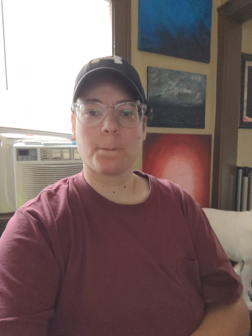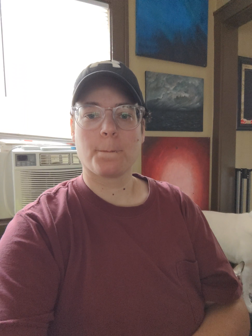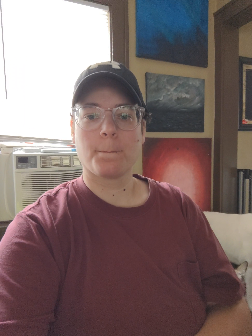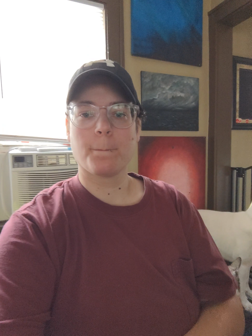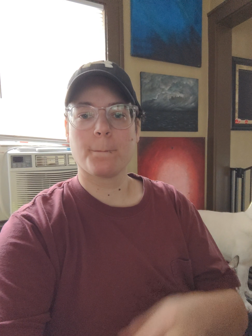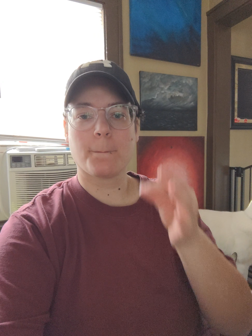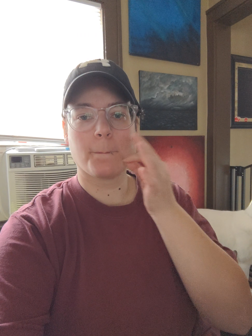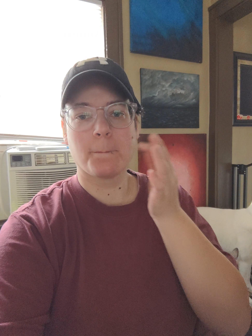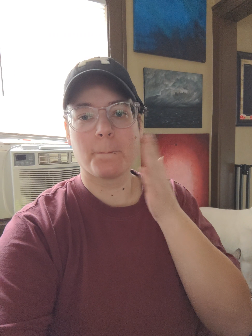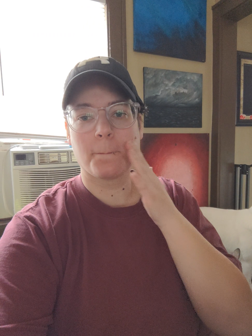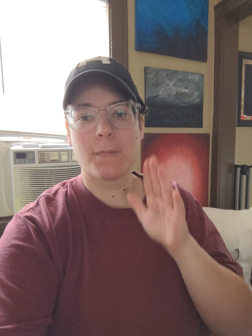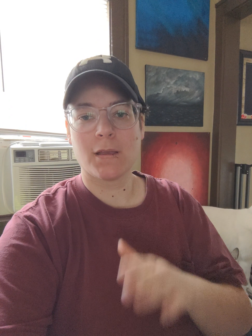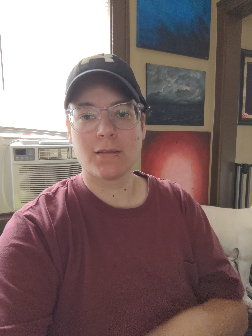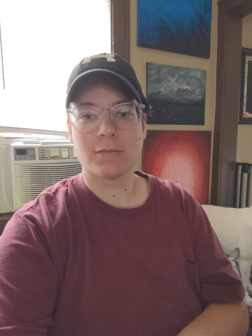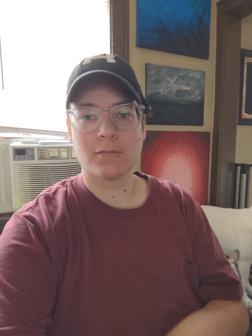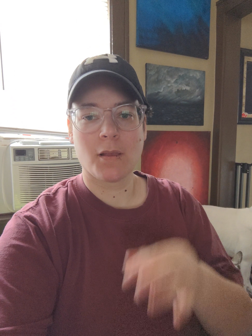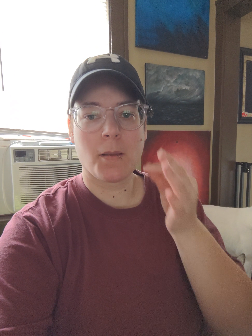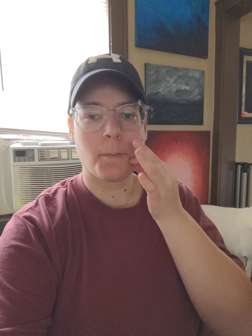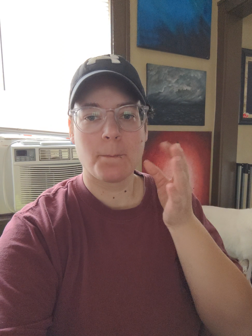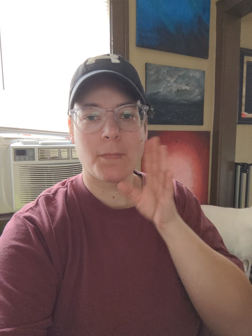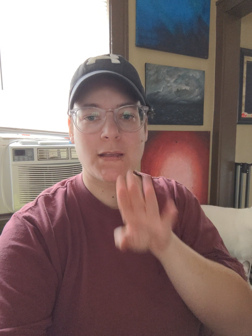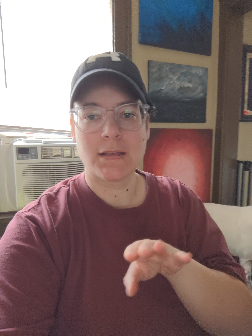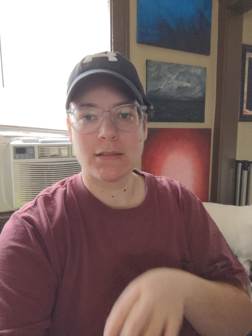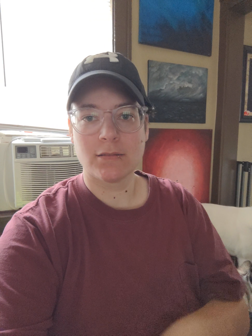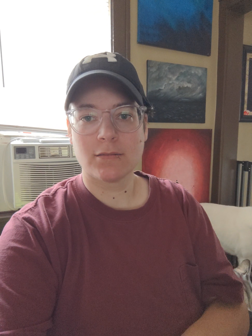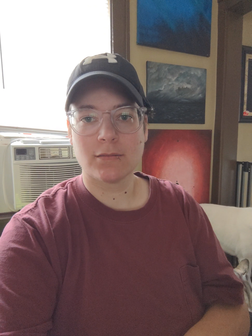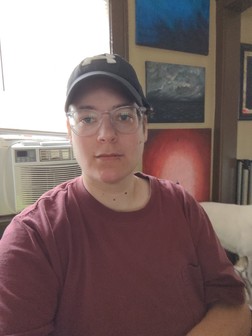bee